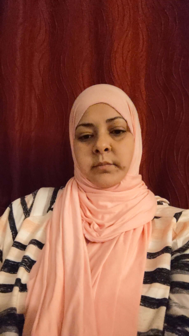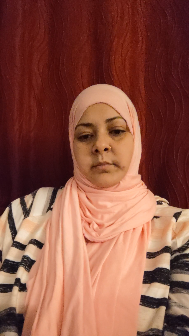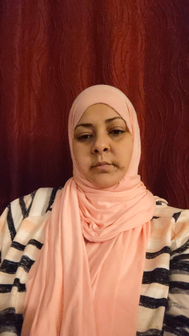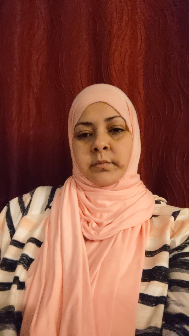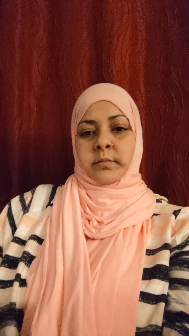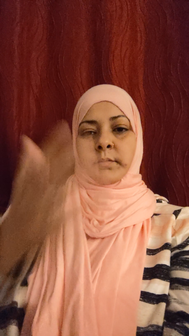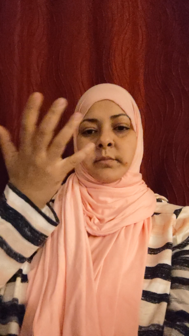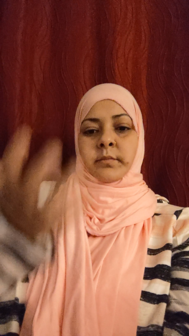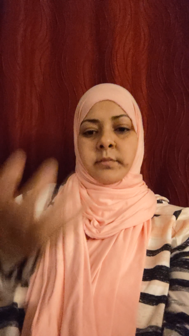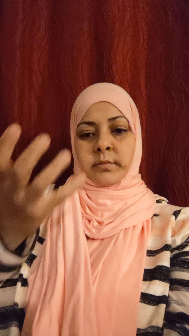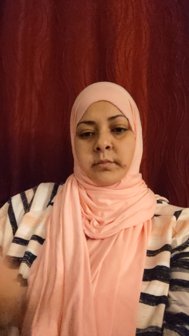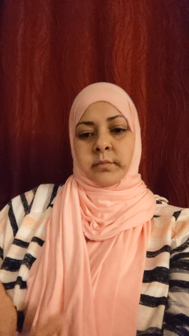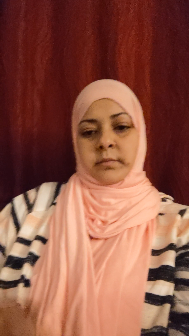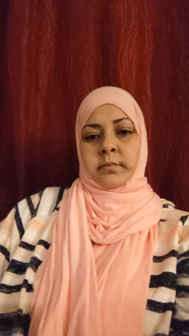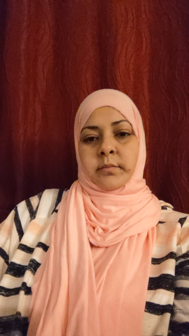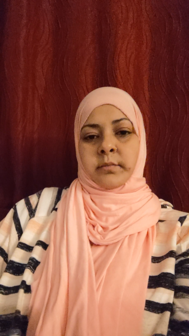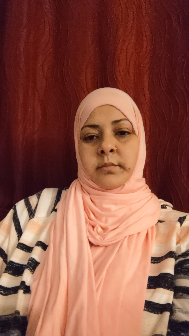heavy